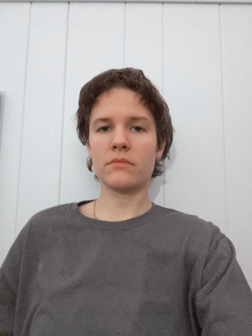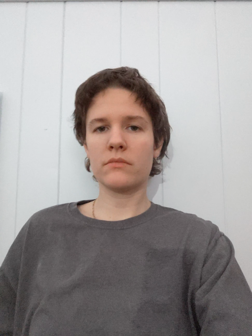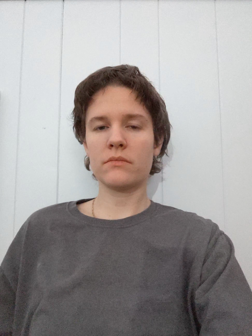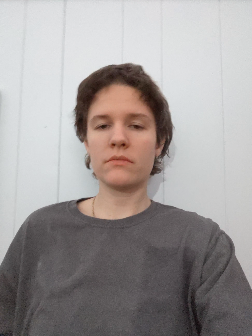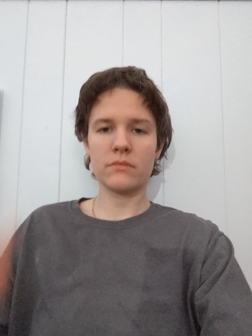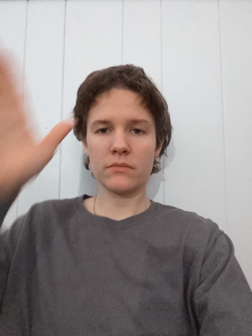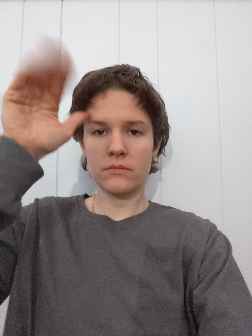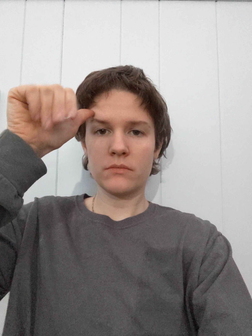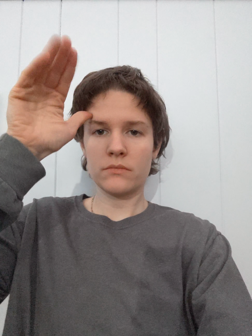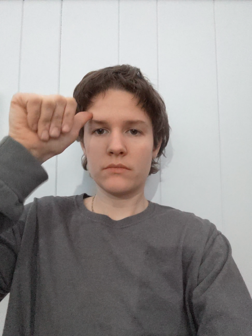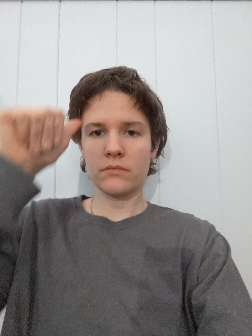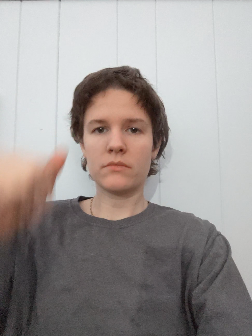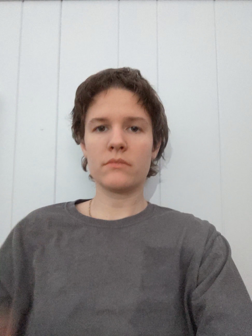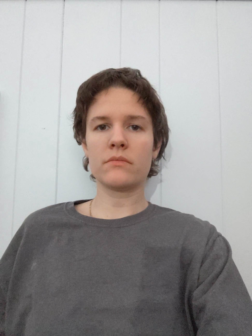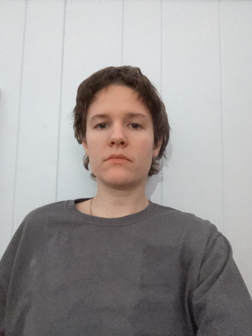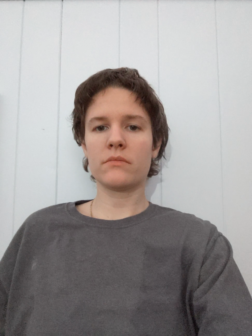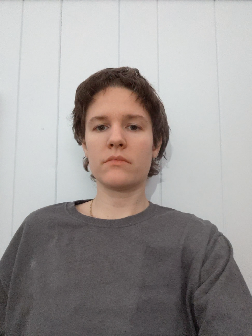donkey